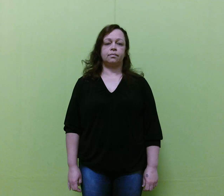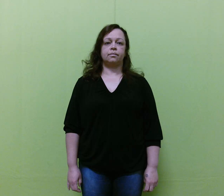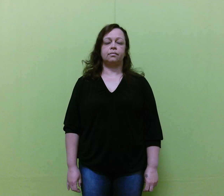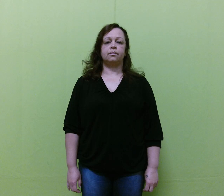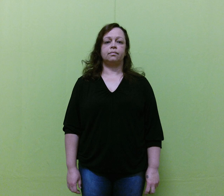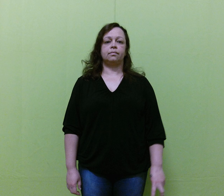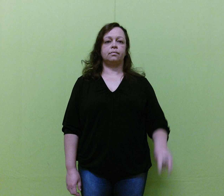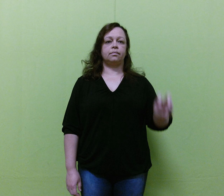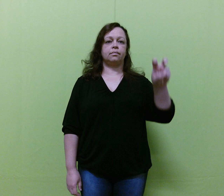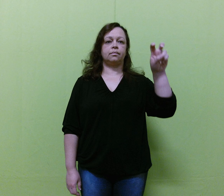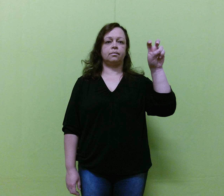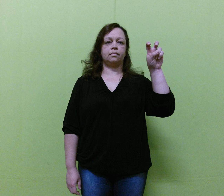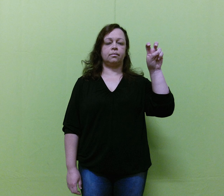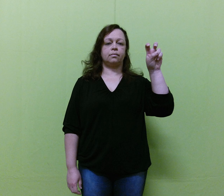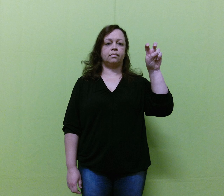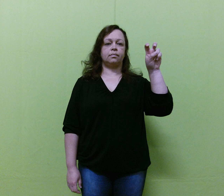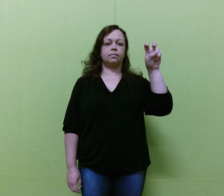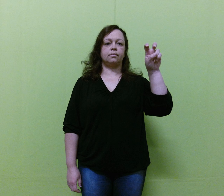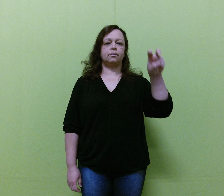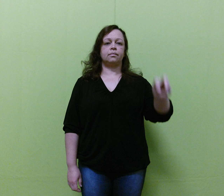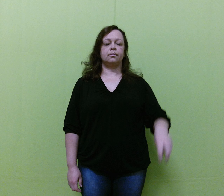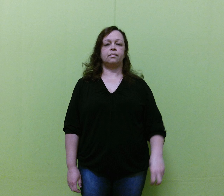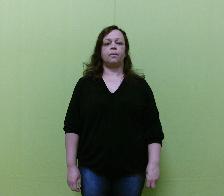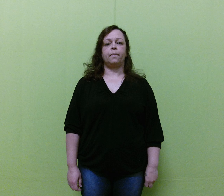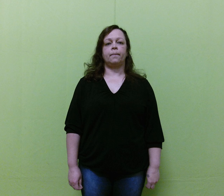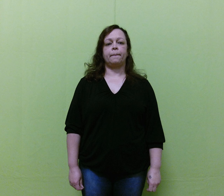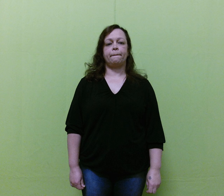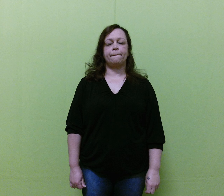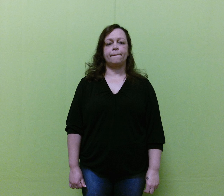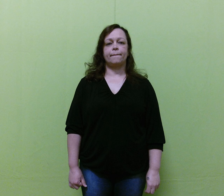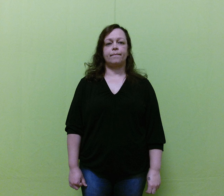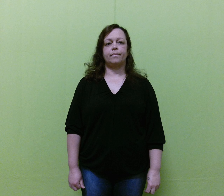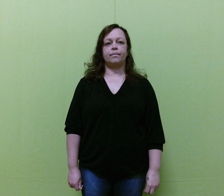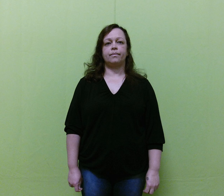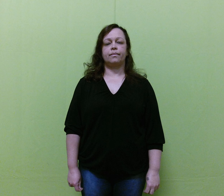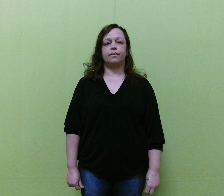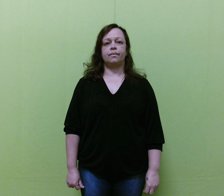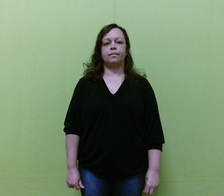cinco